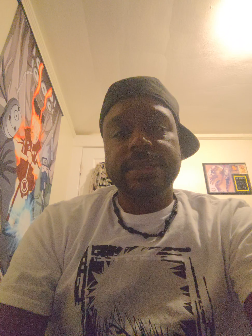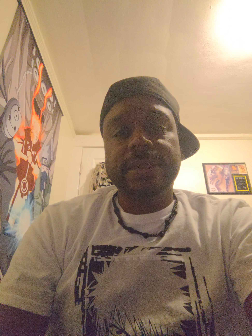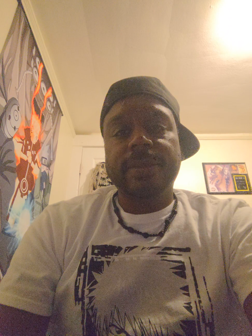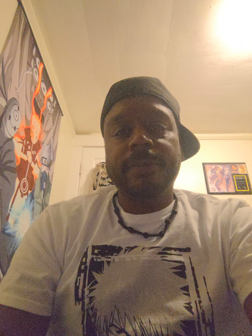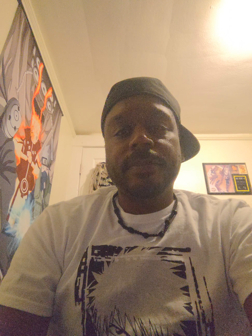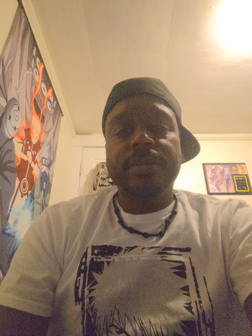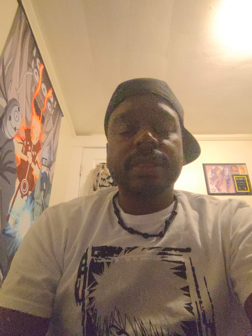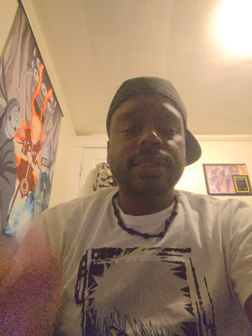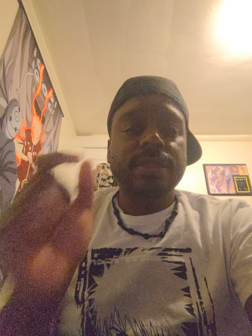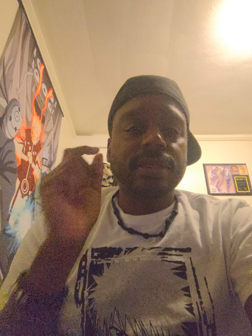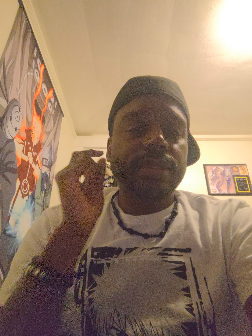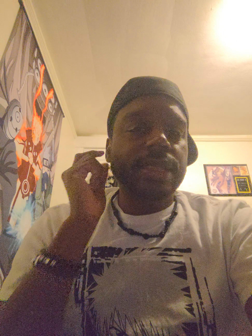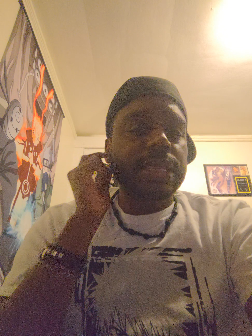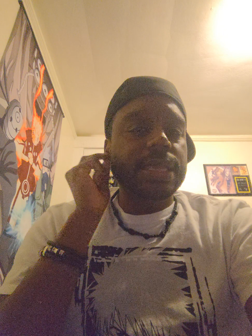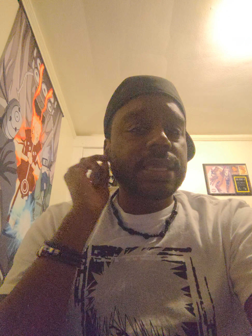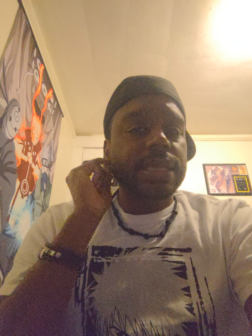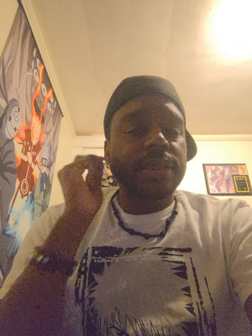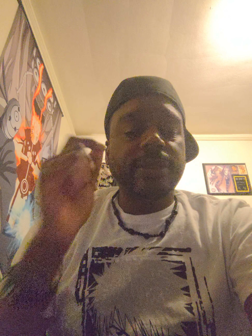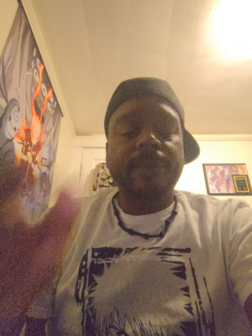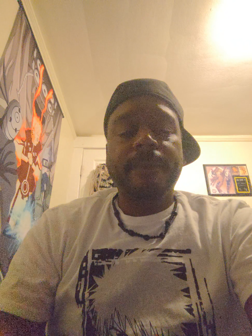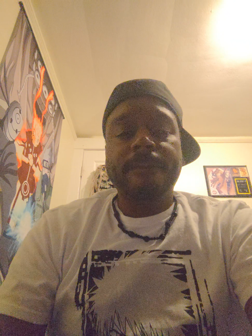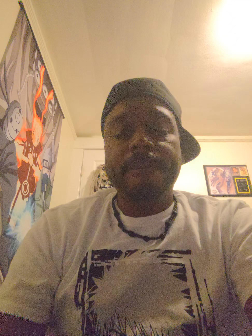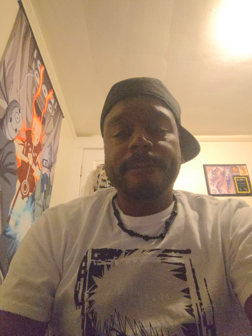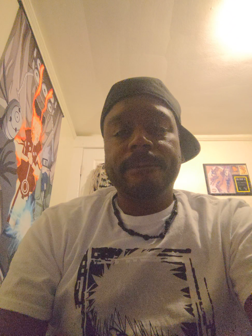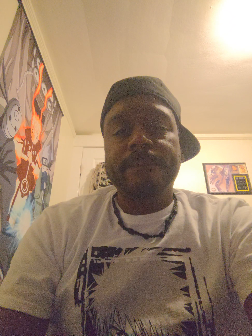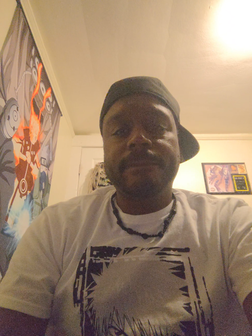ear